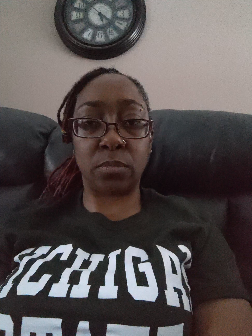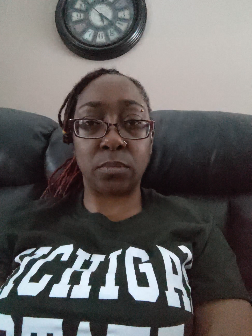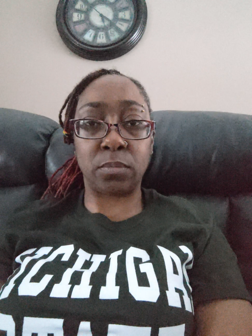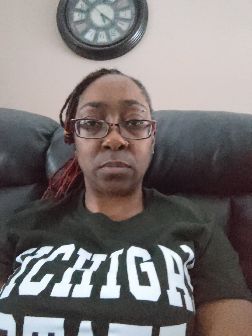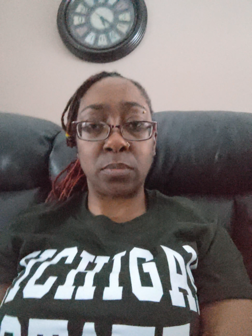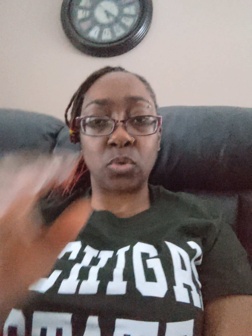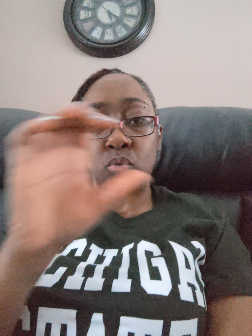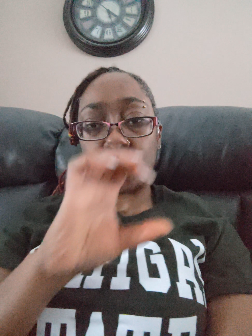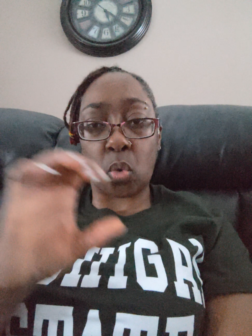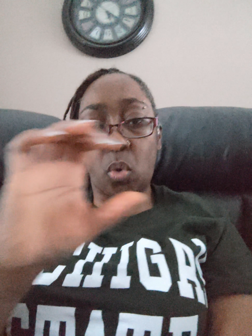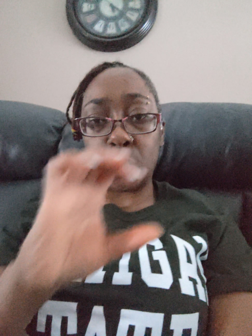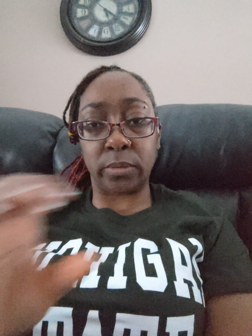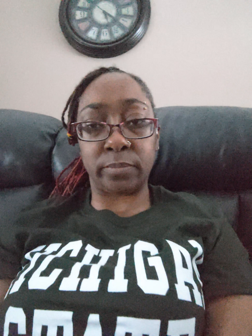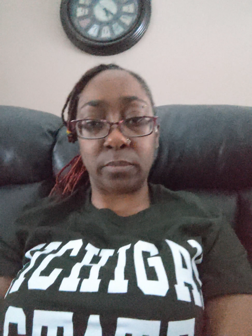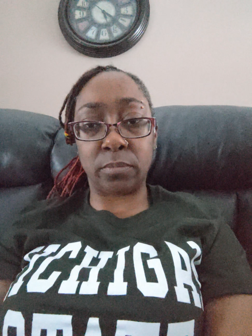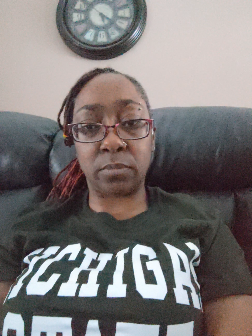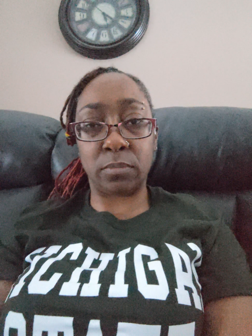chocolate